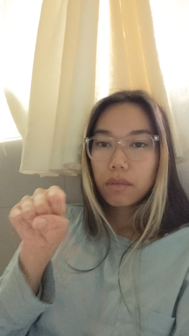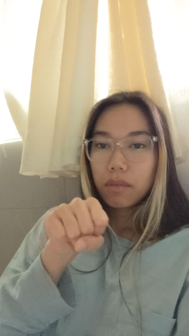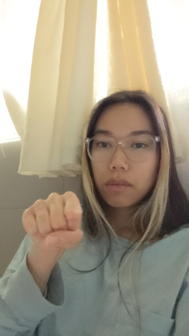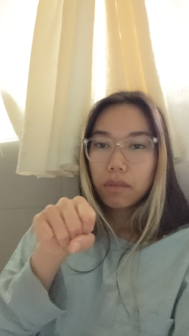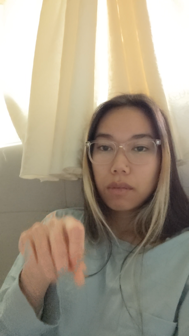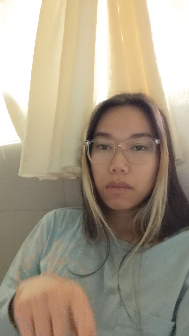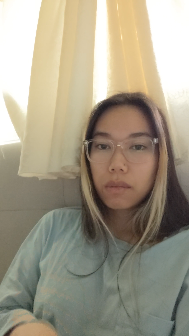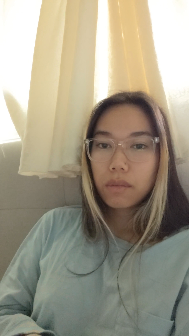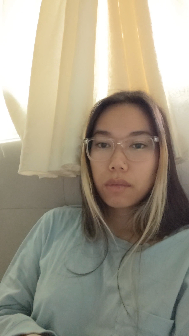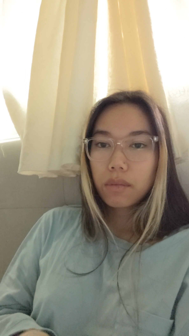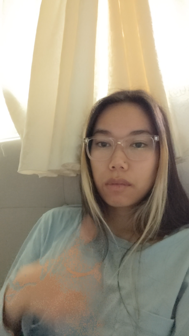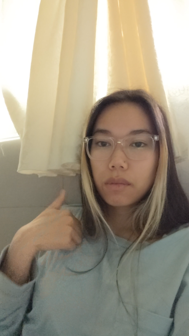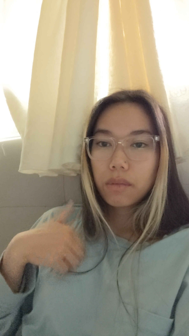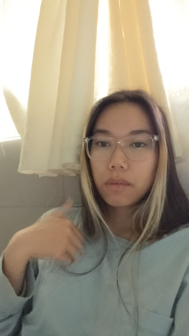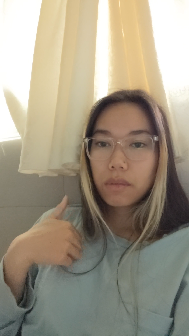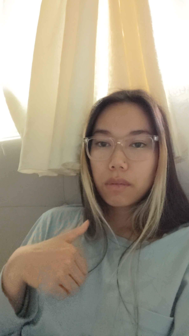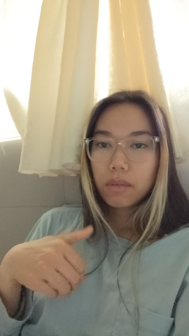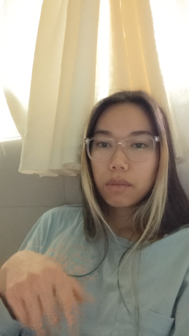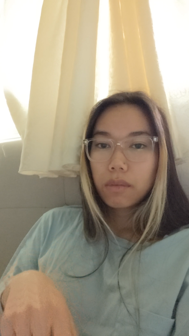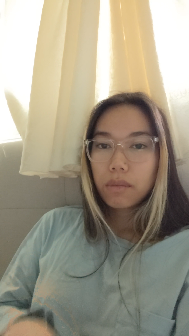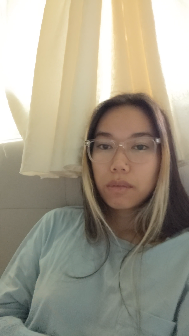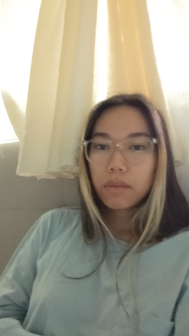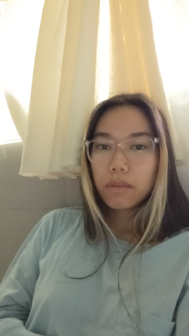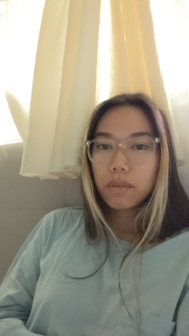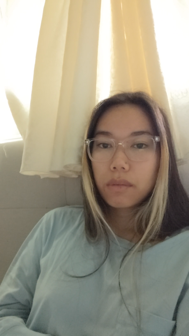bathtub